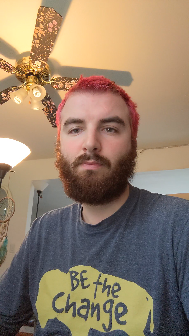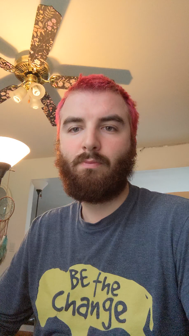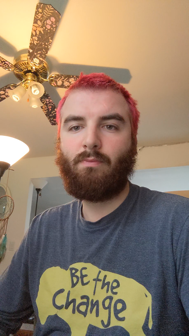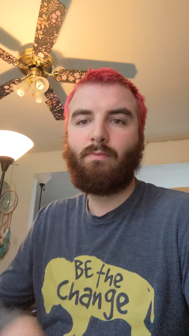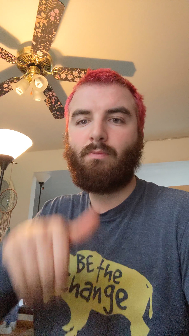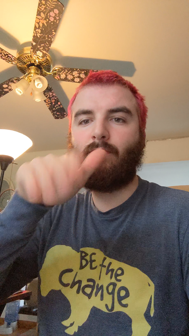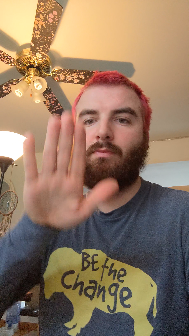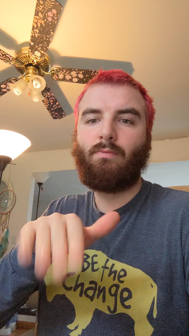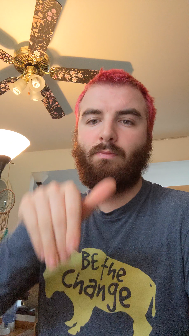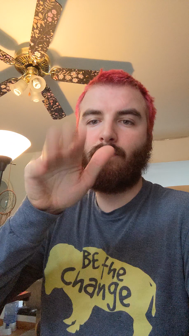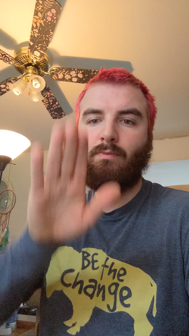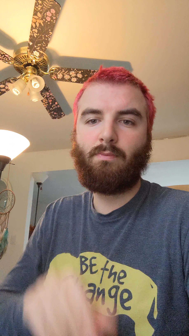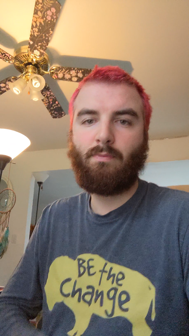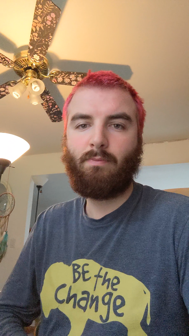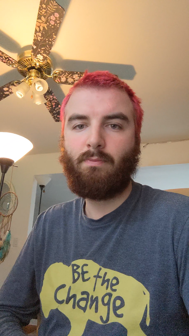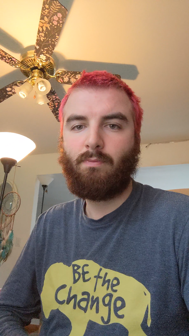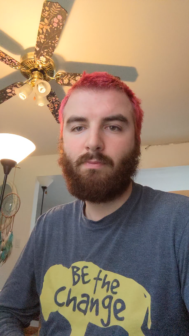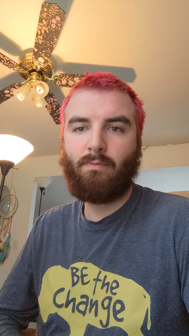paint